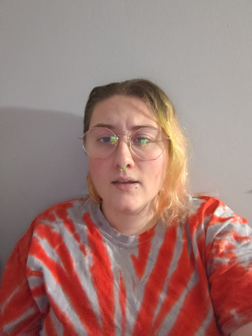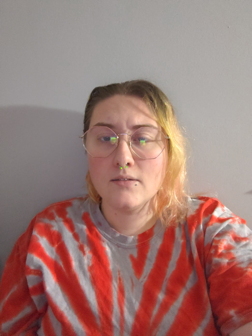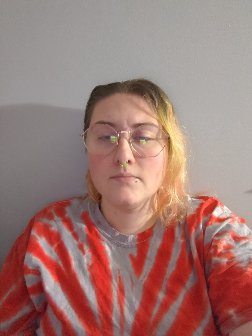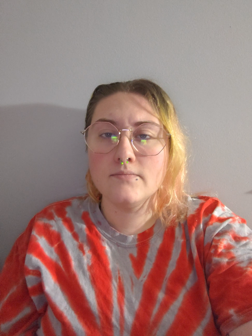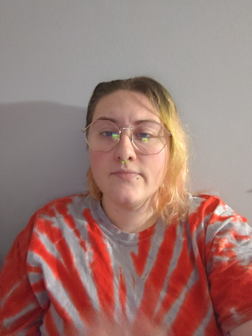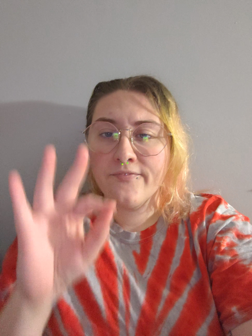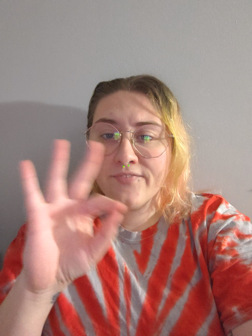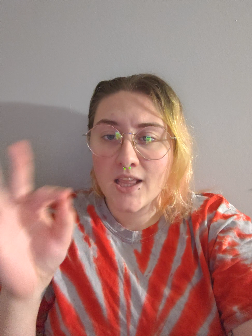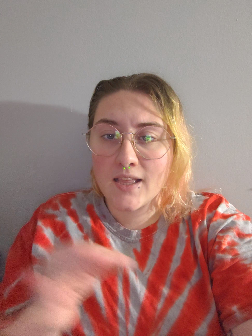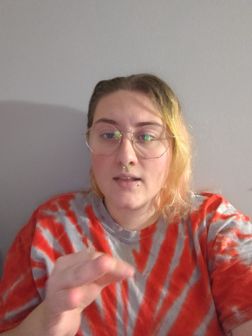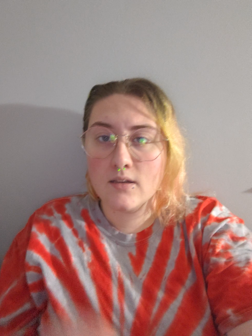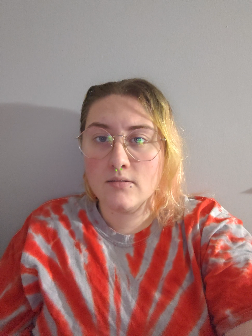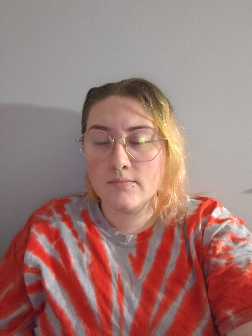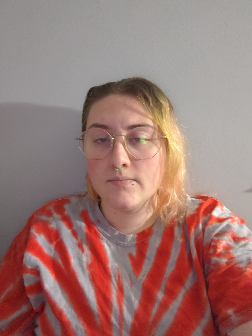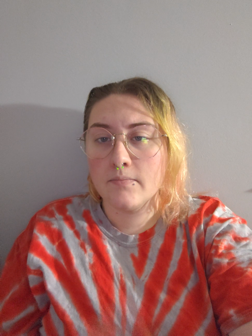feet